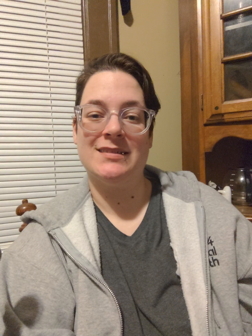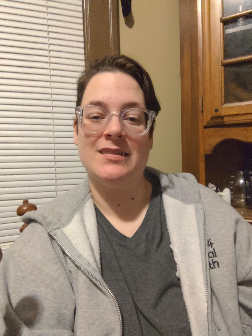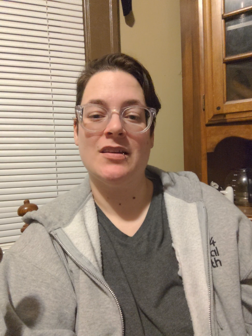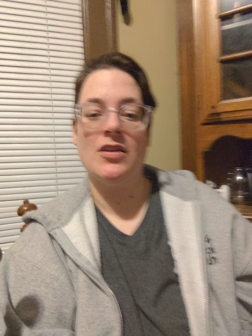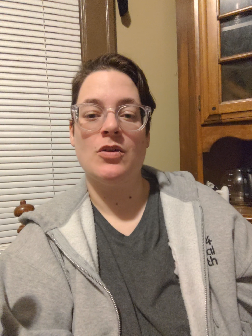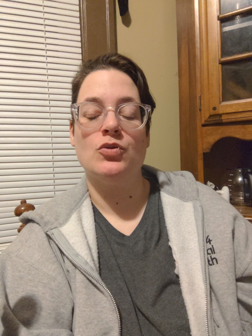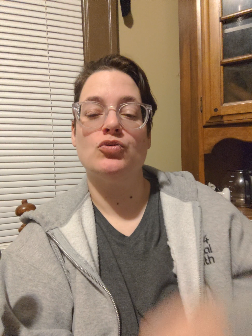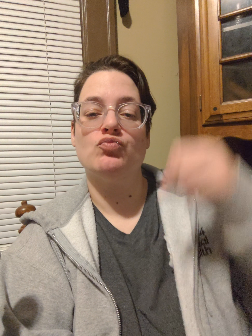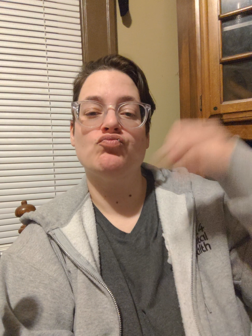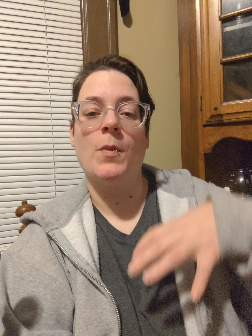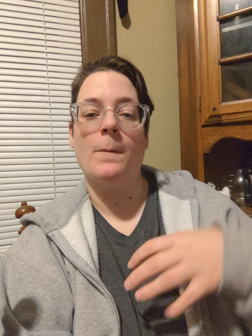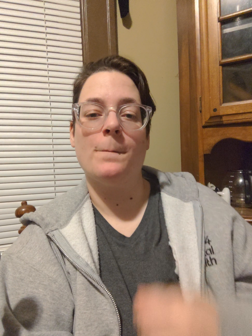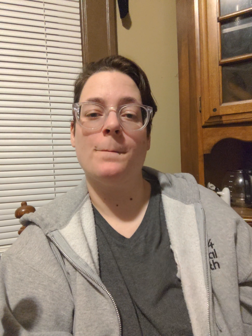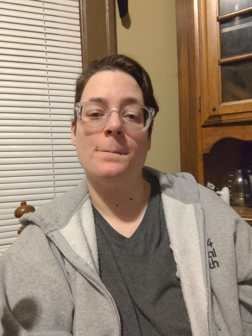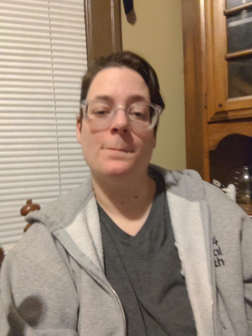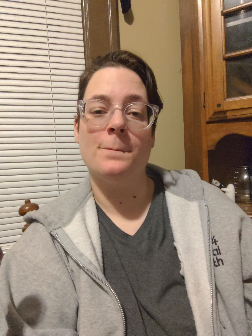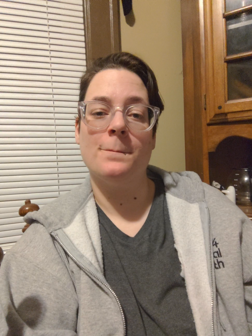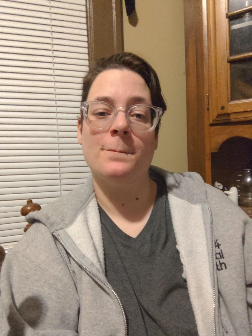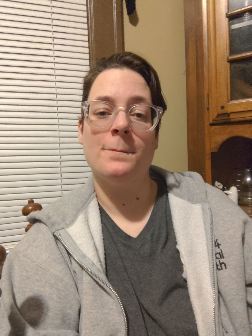drop